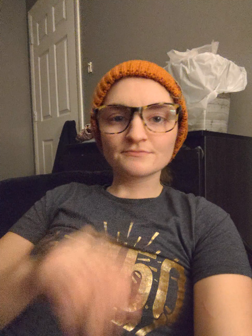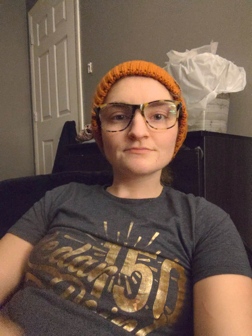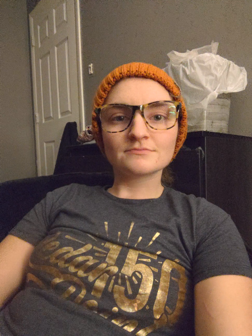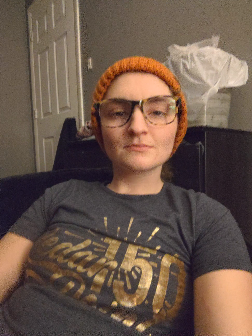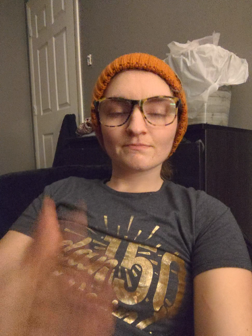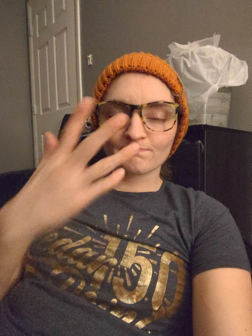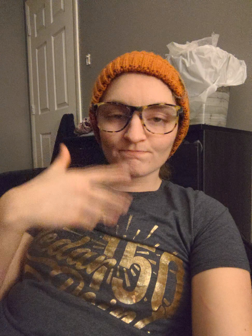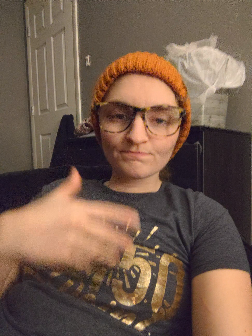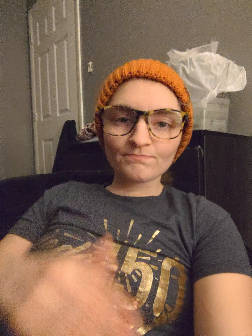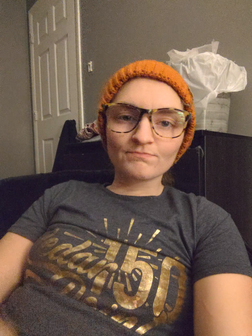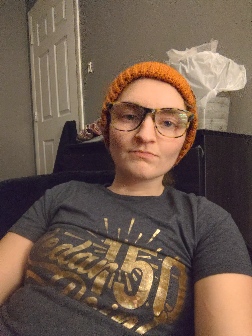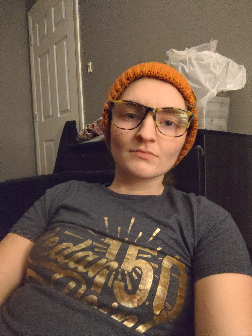sad